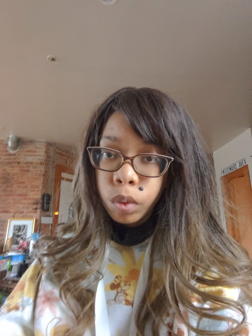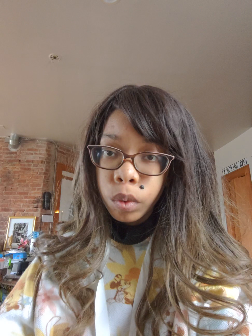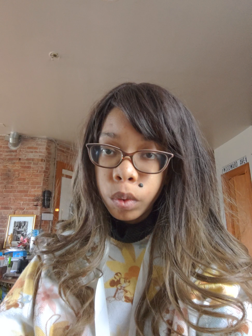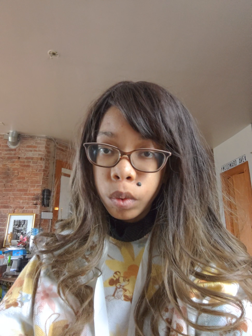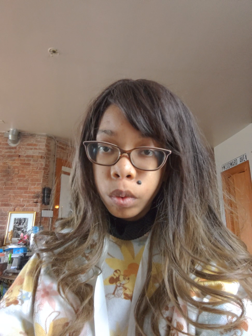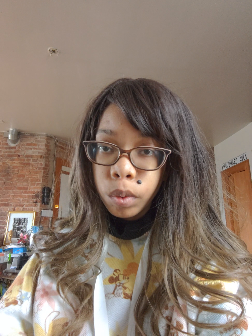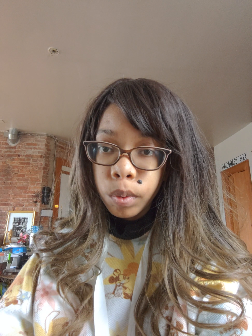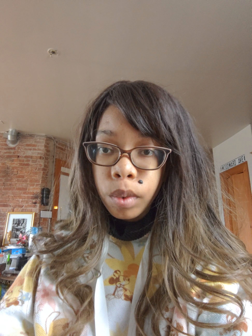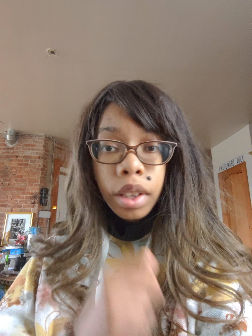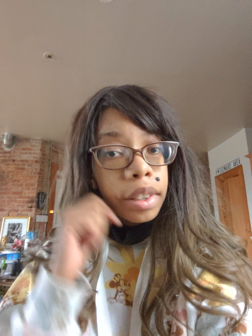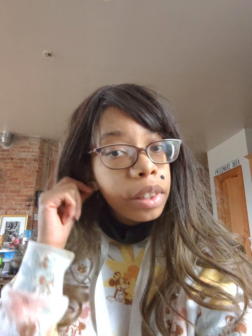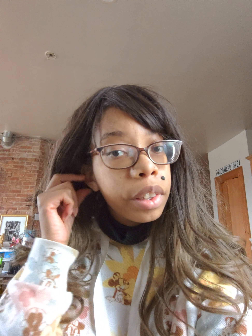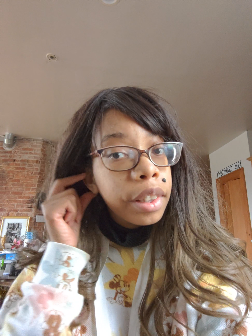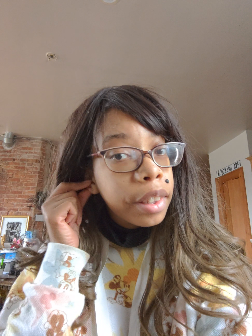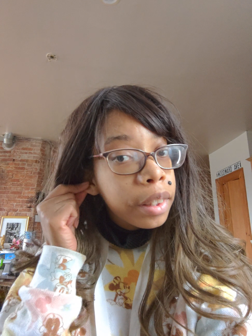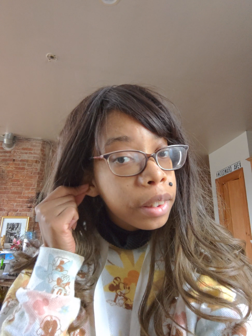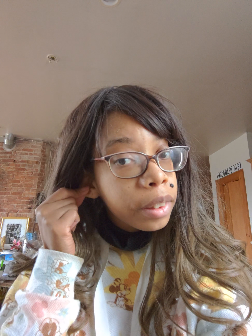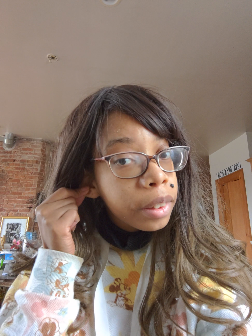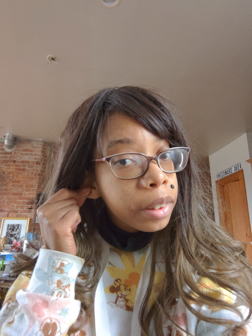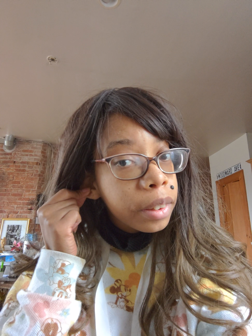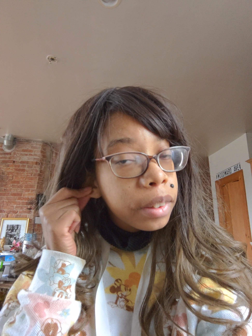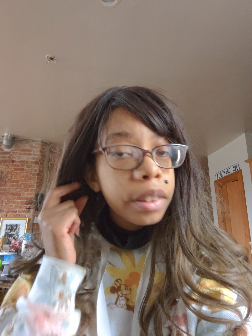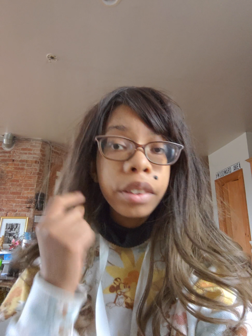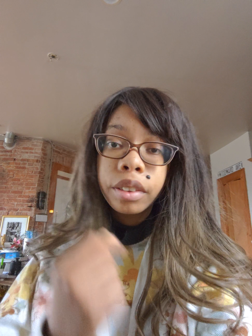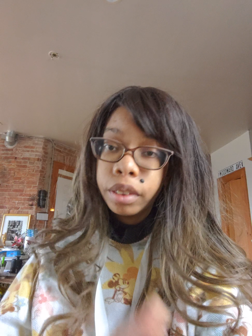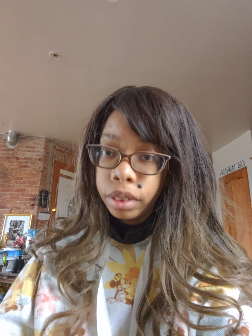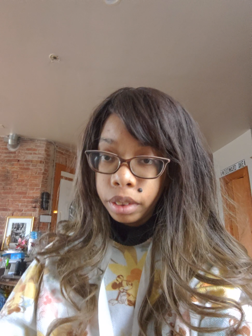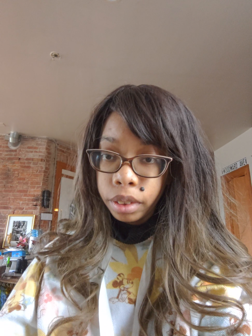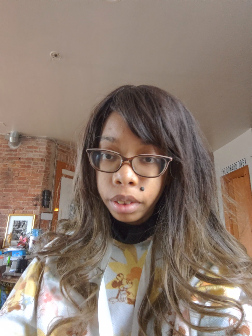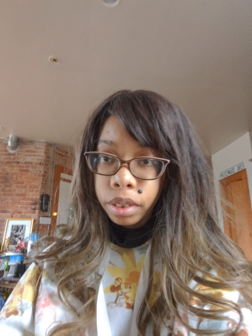ear